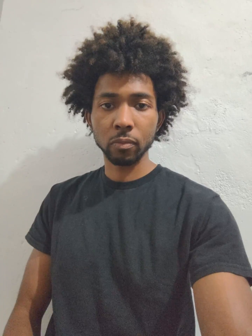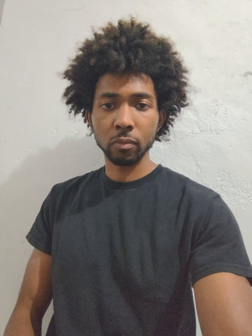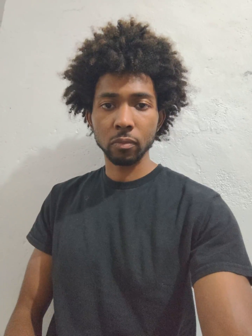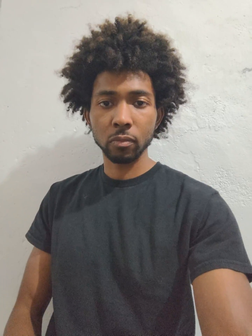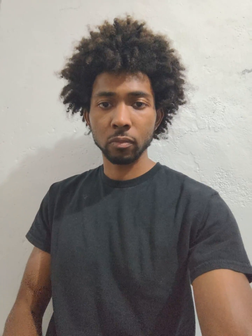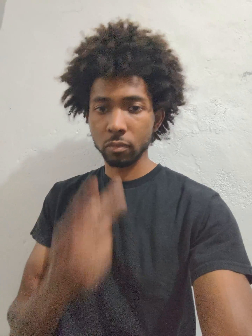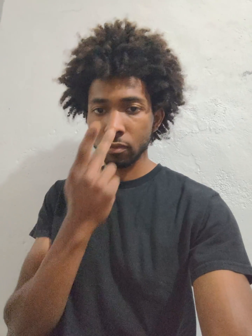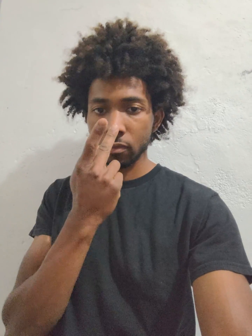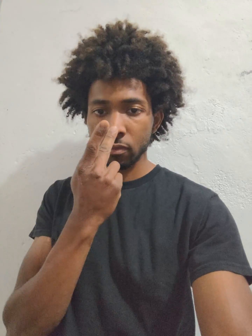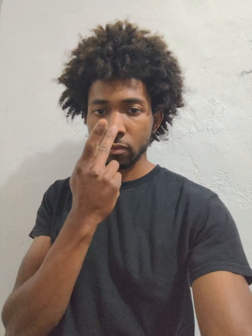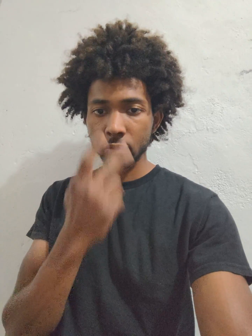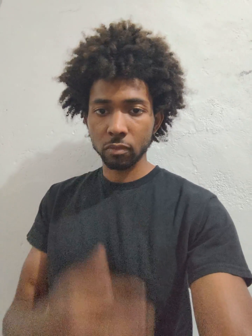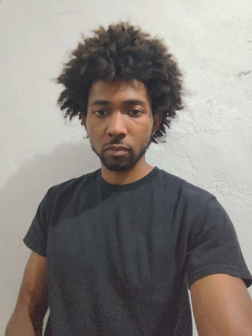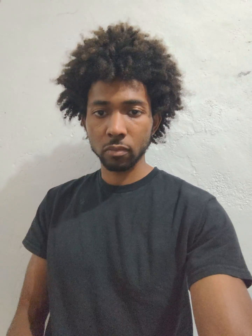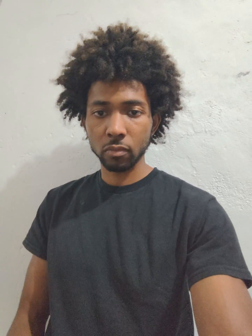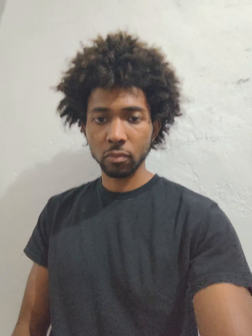penis